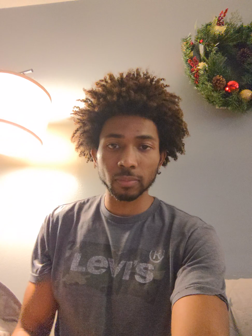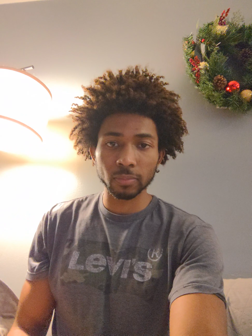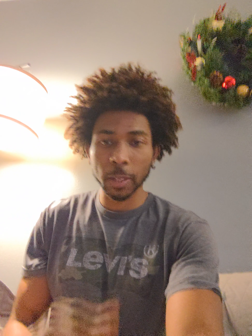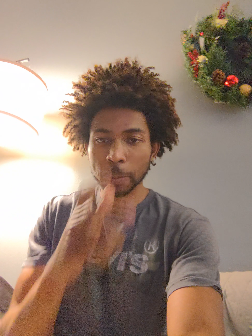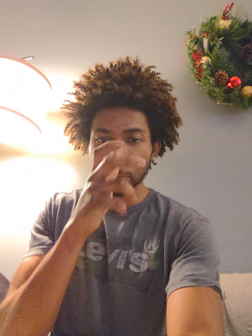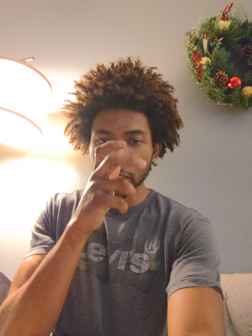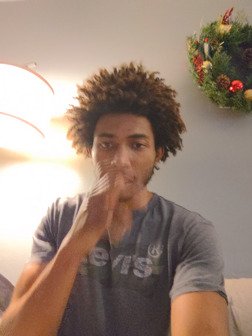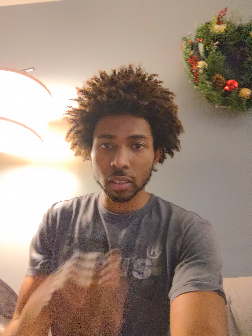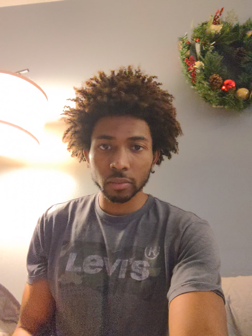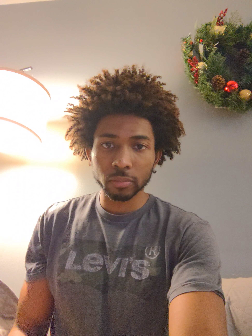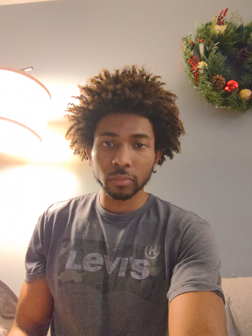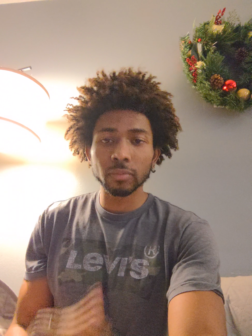bug